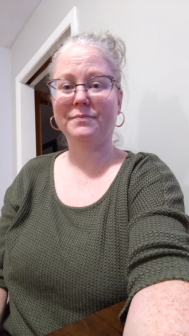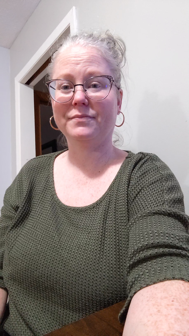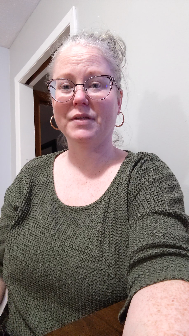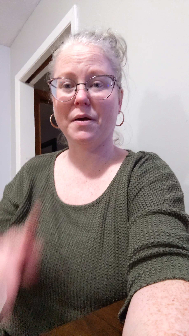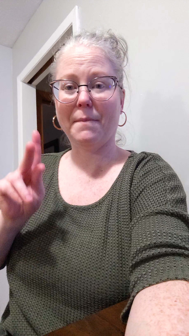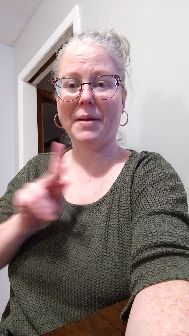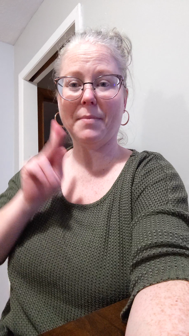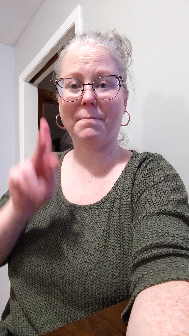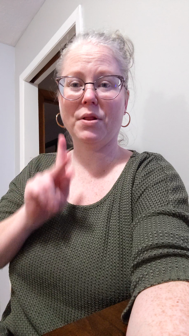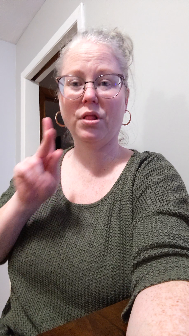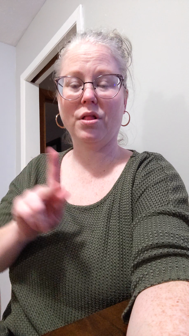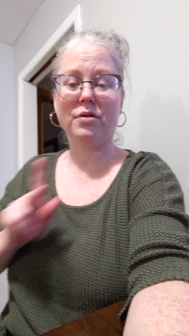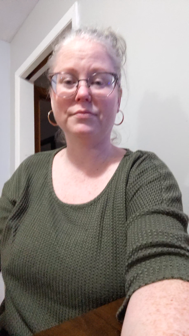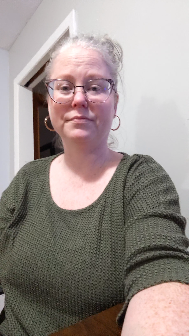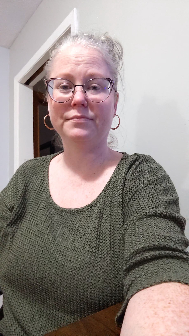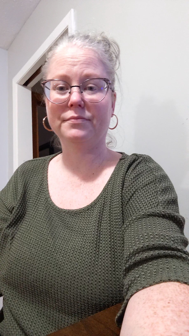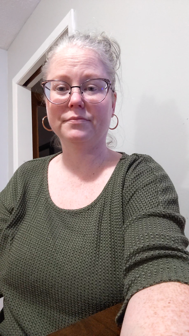people